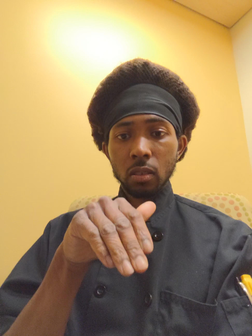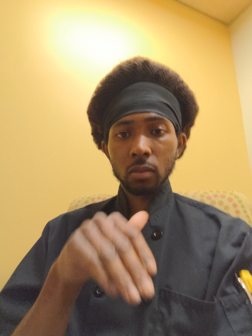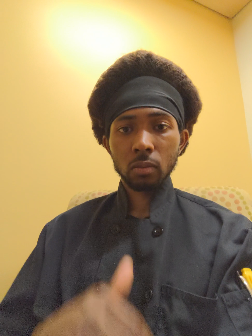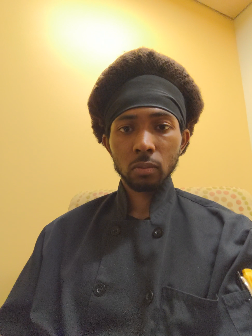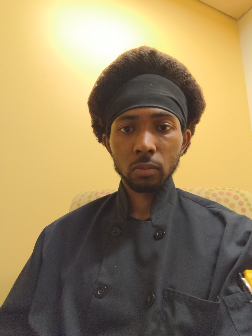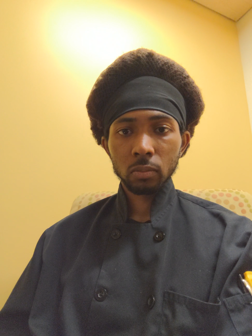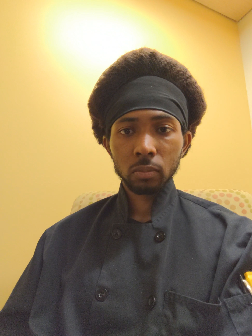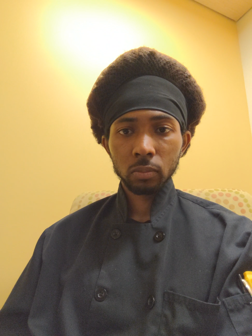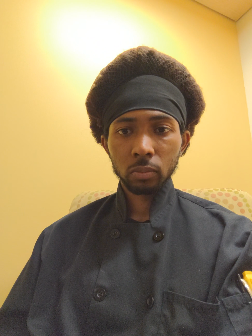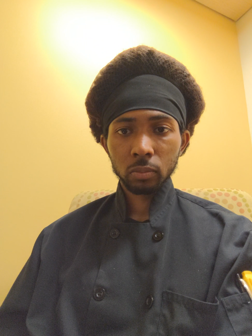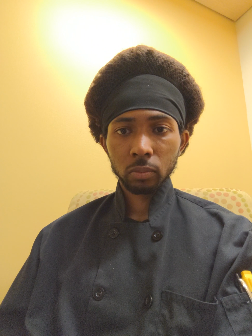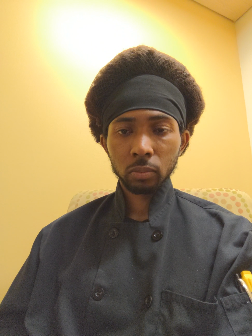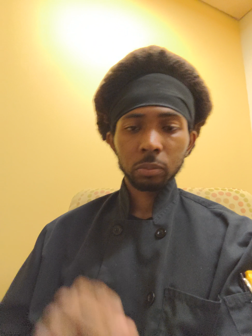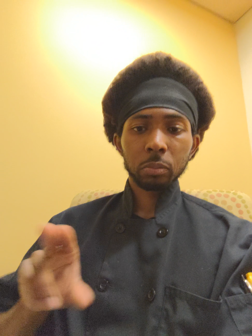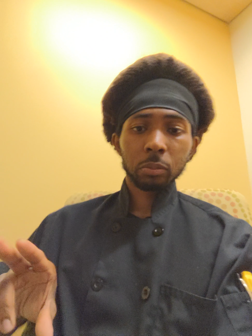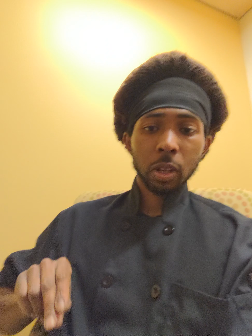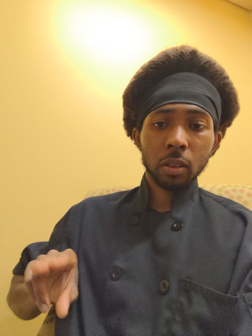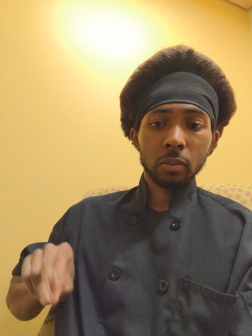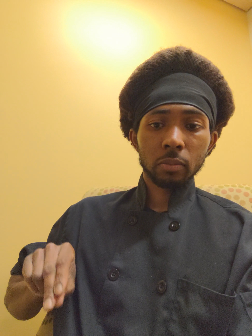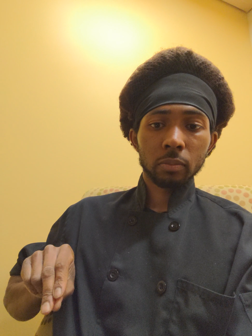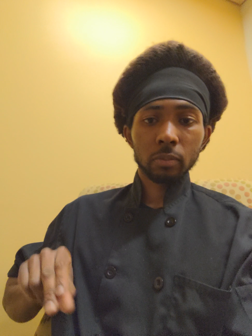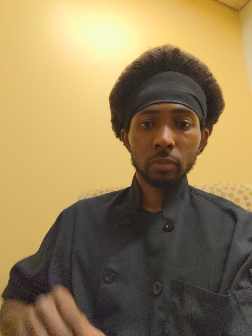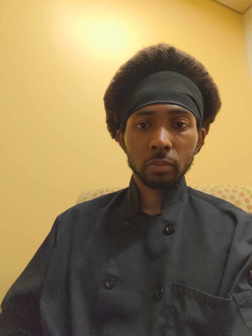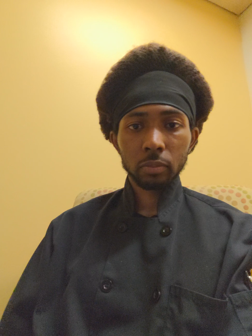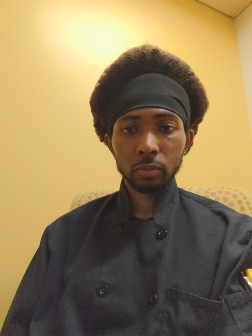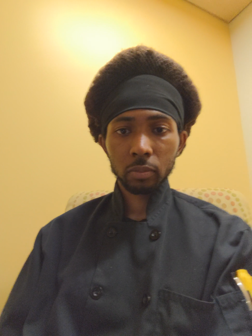diaper